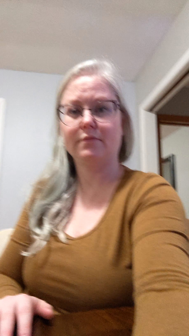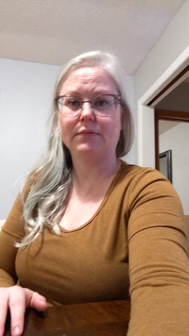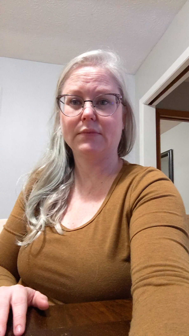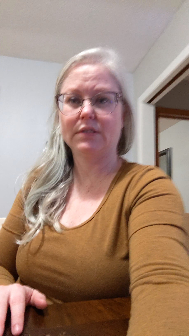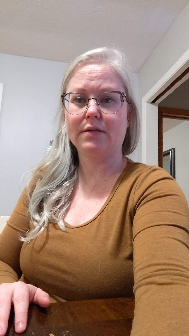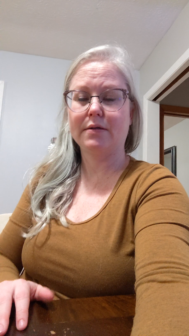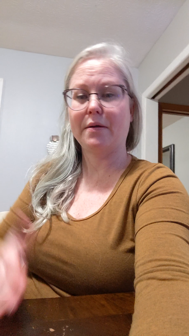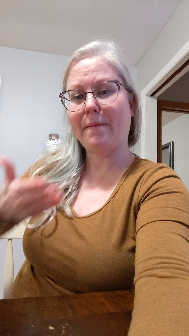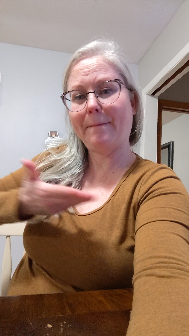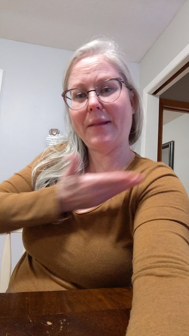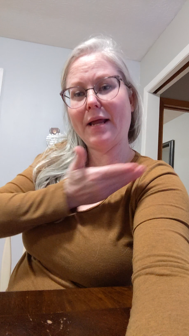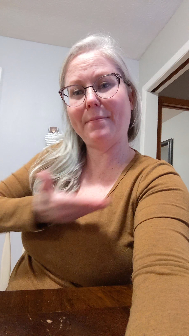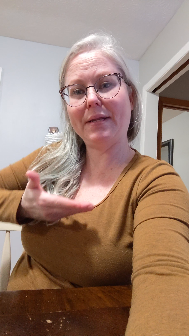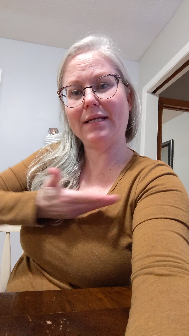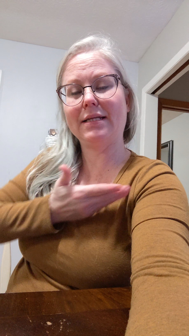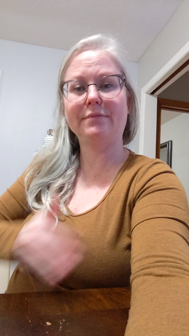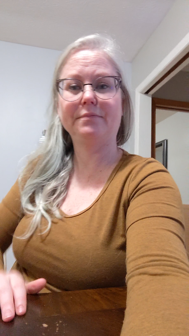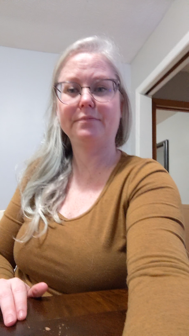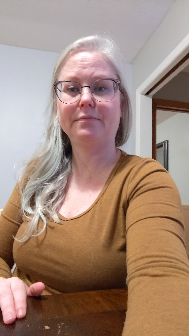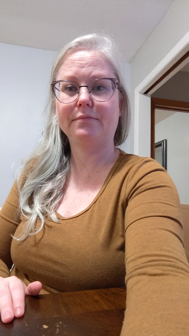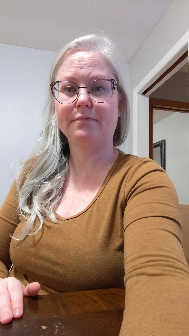baby